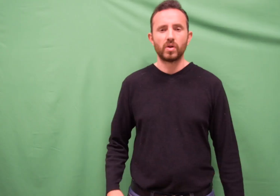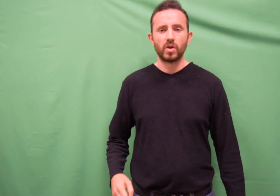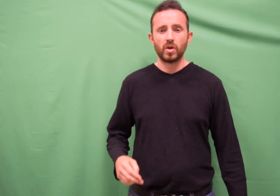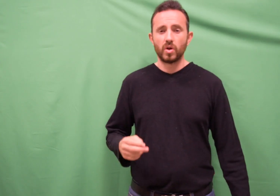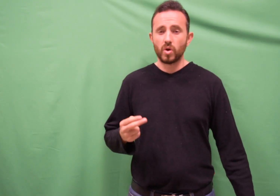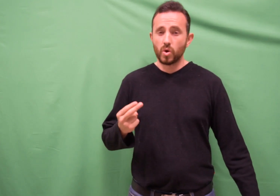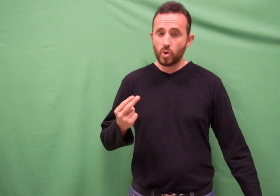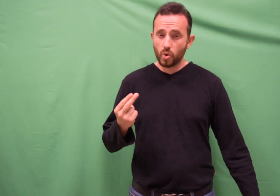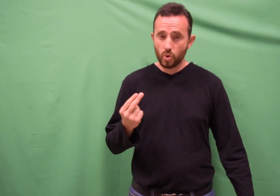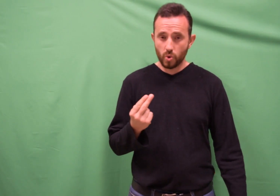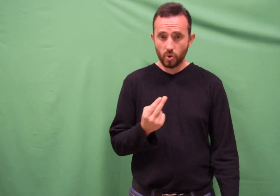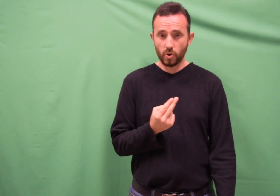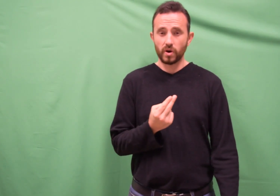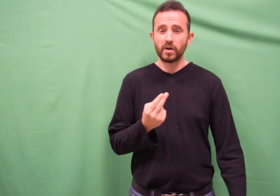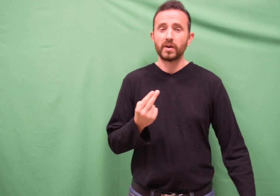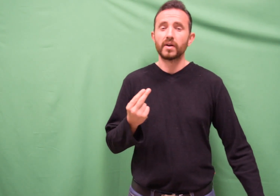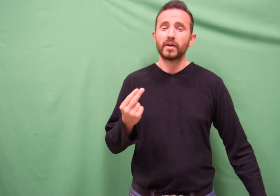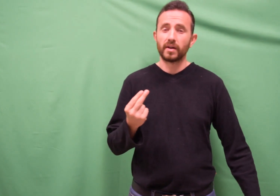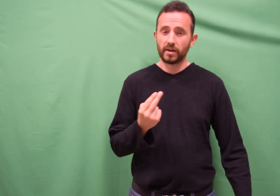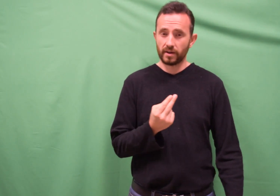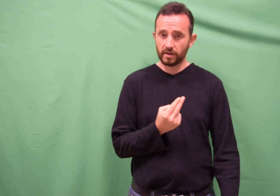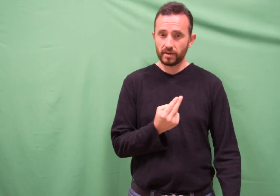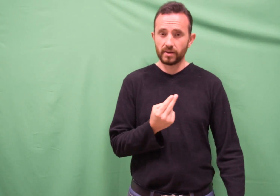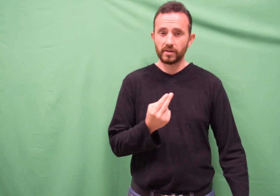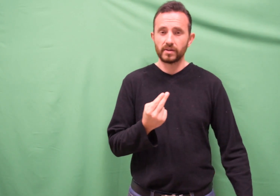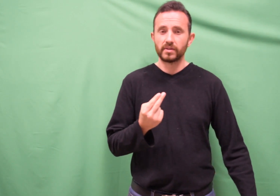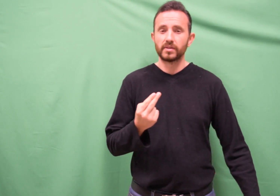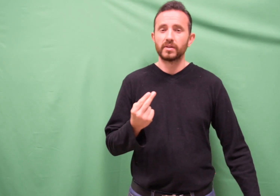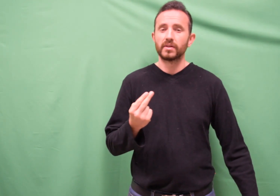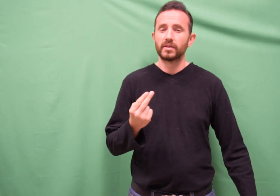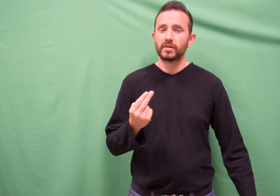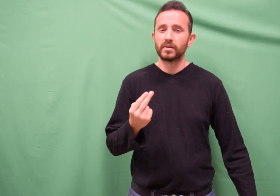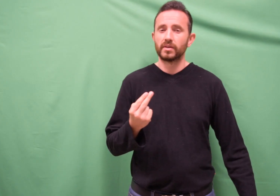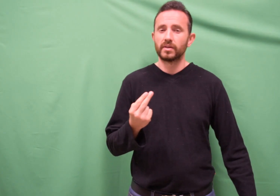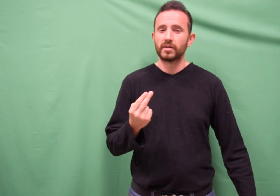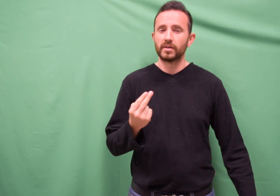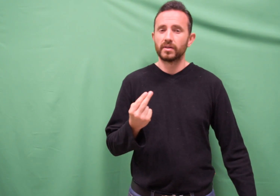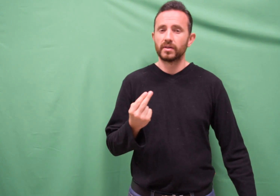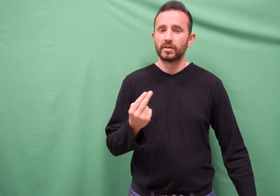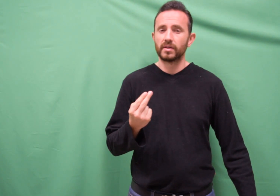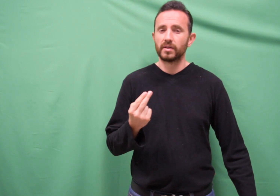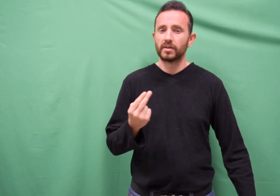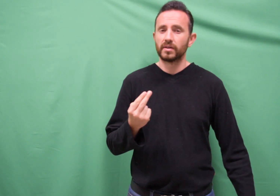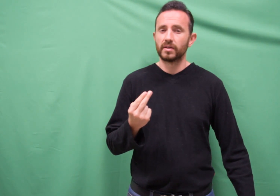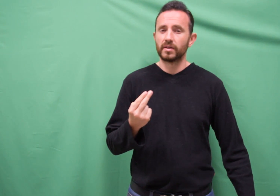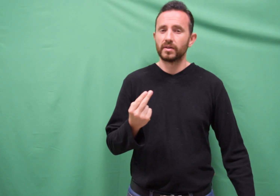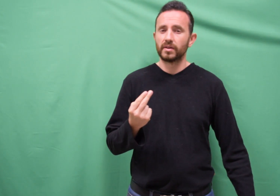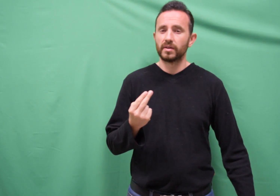urgencia